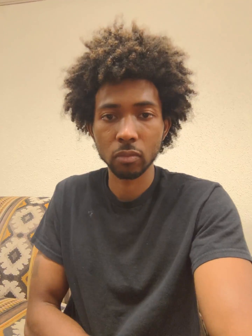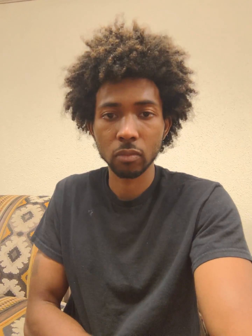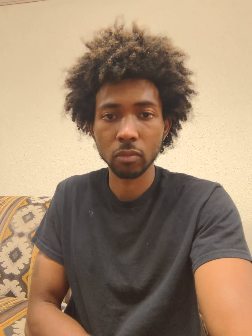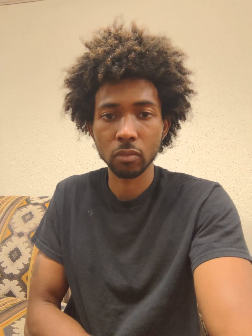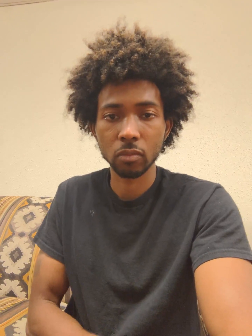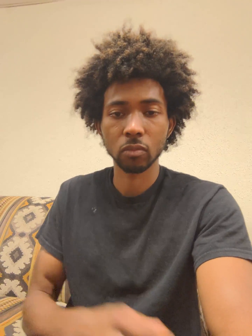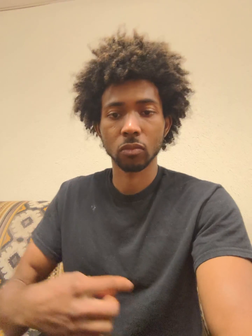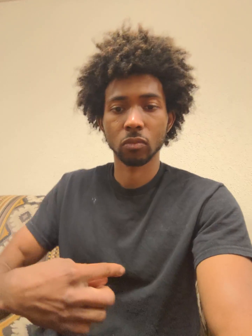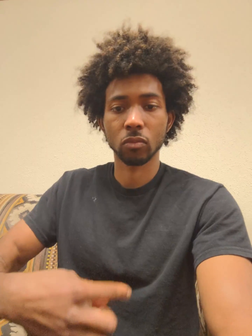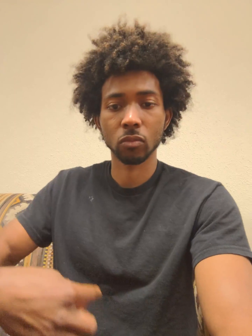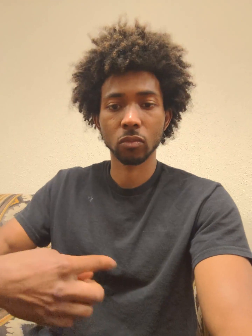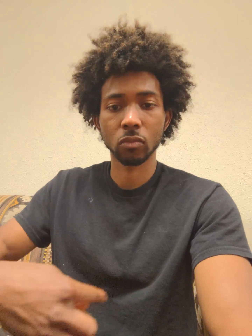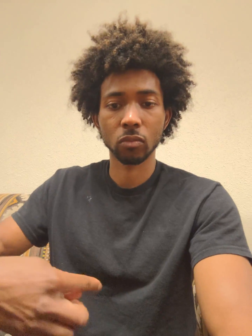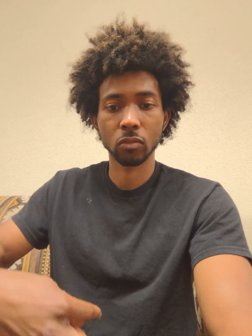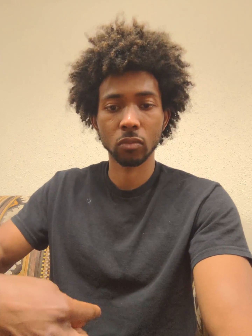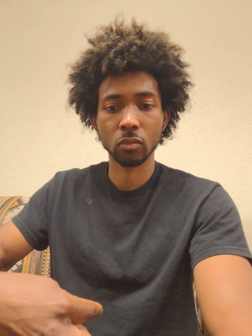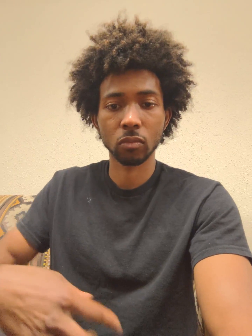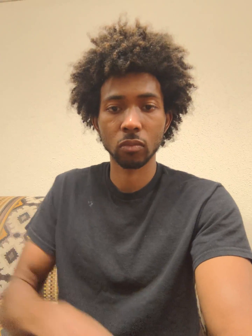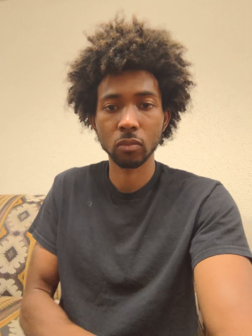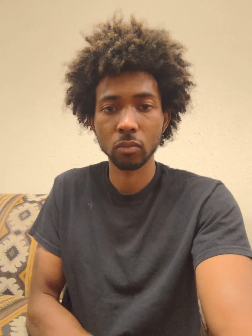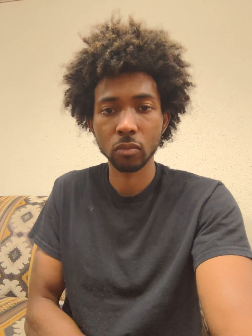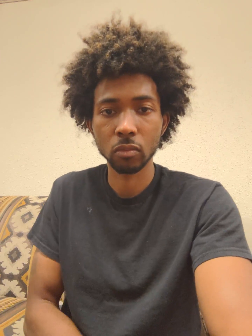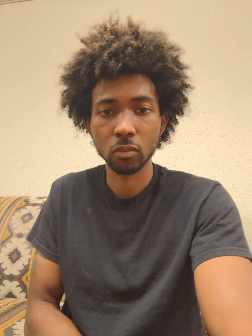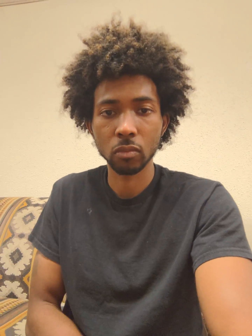belly button